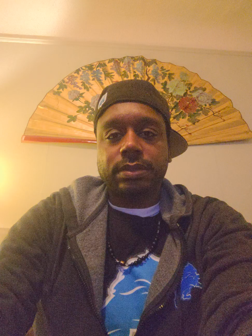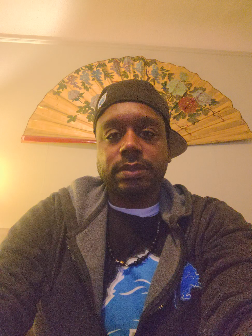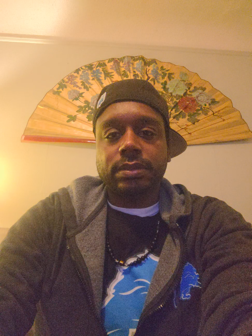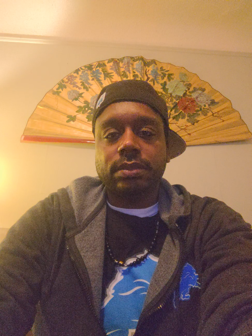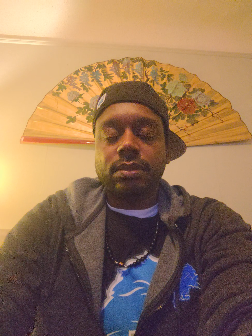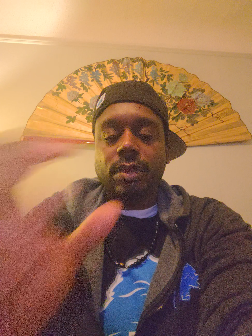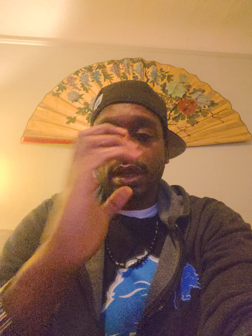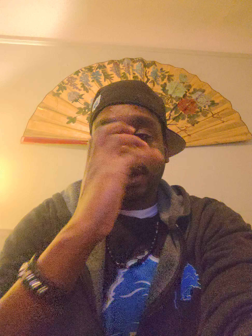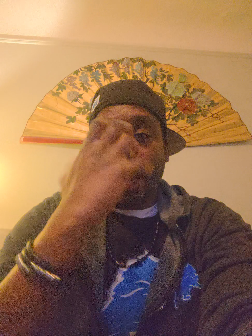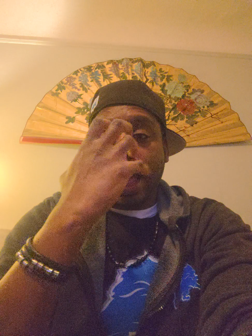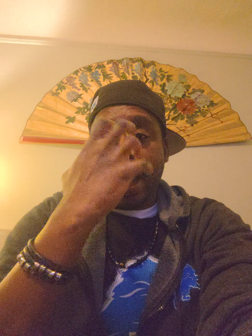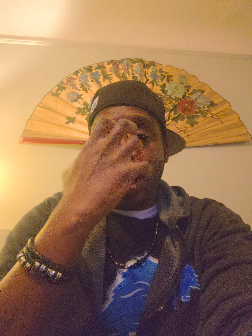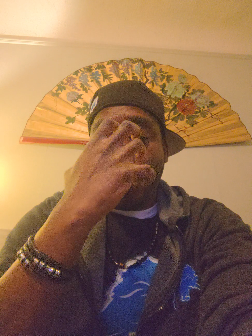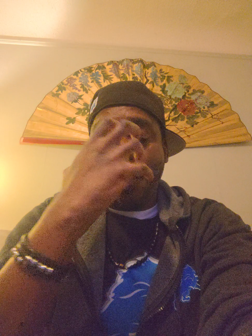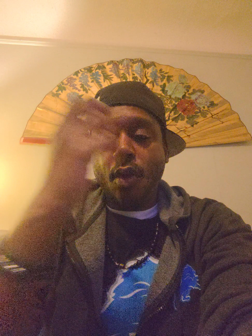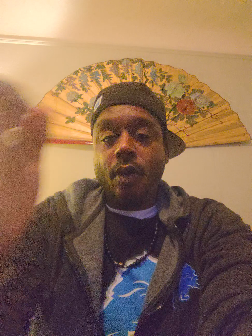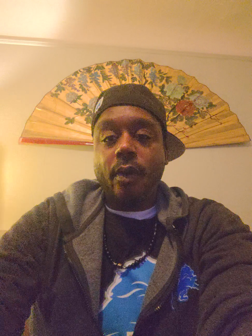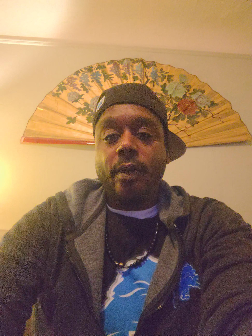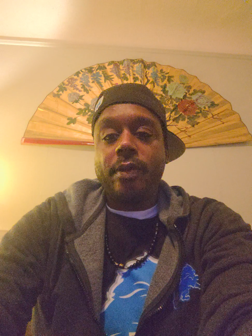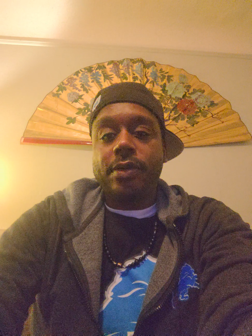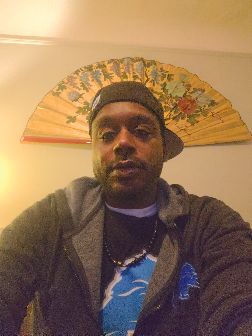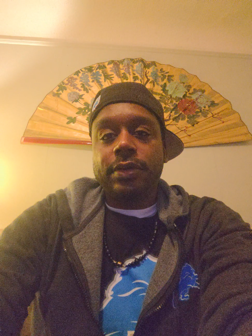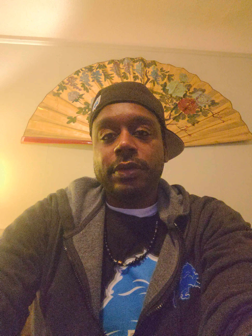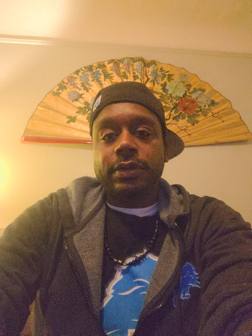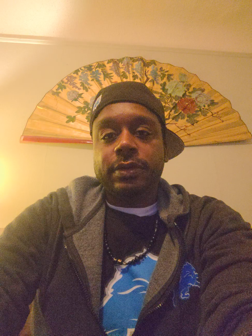clown